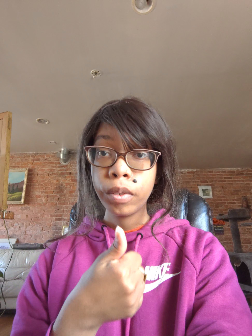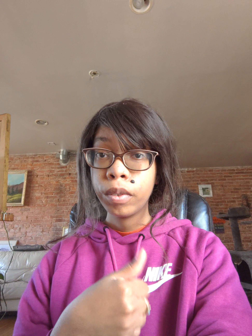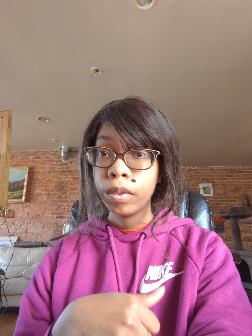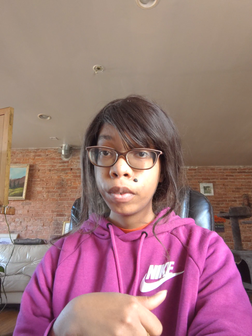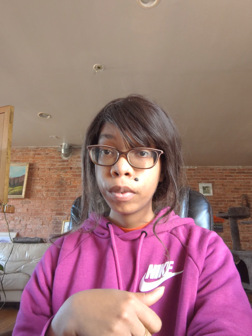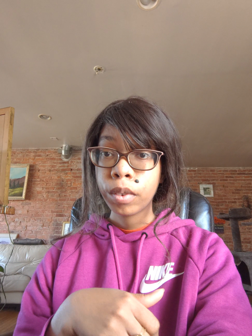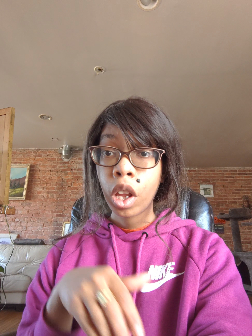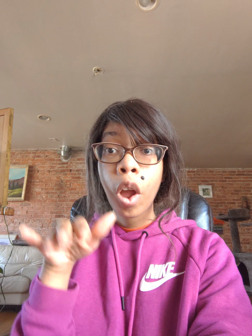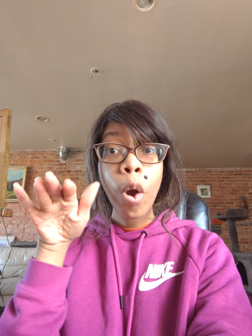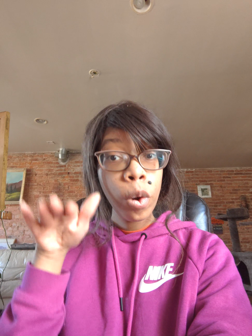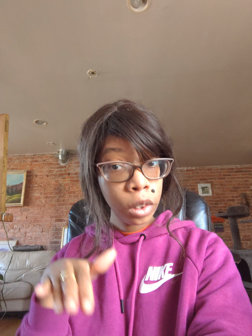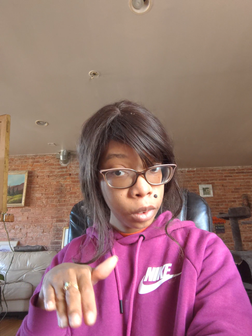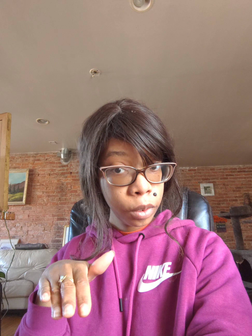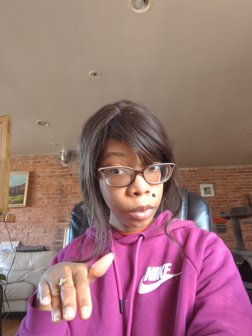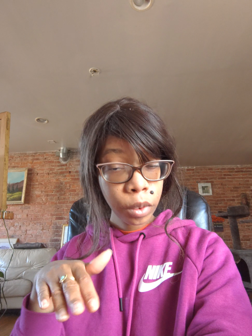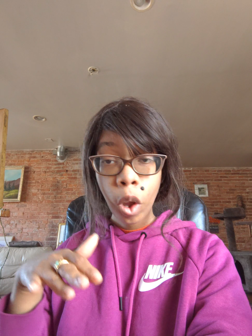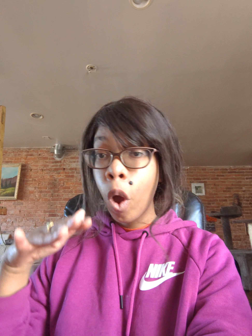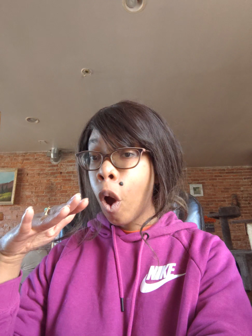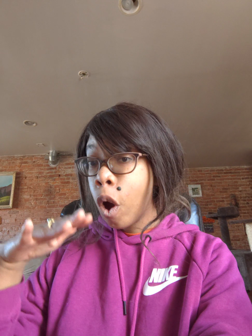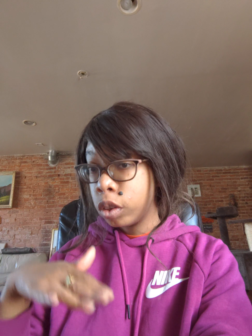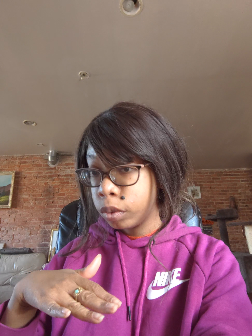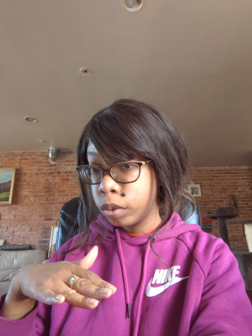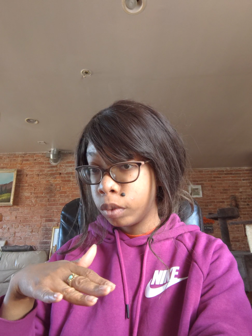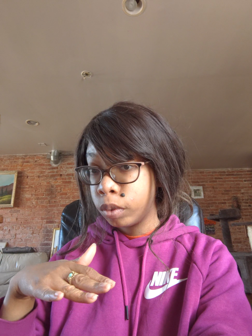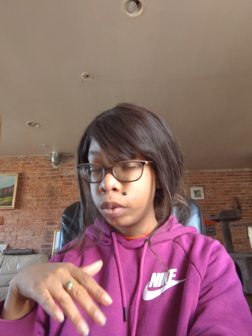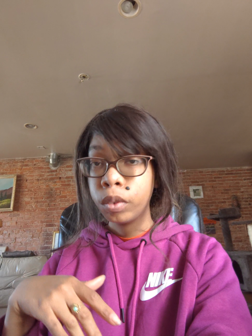on